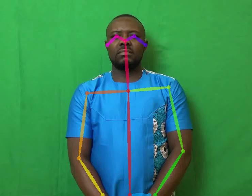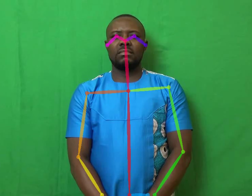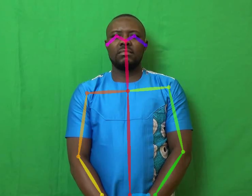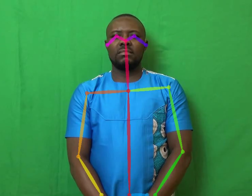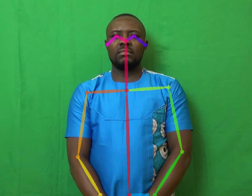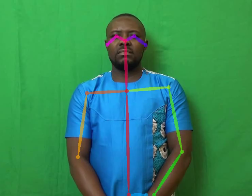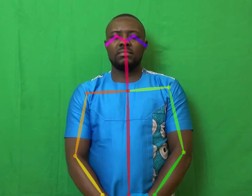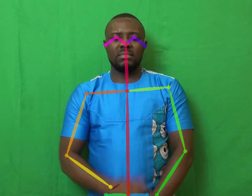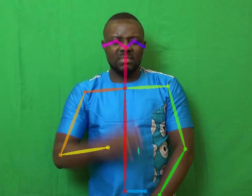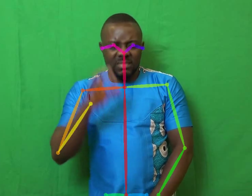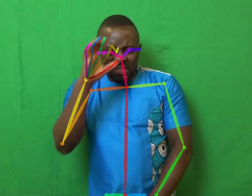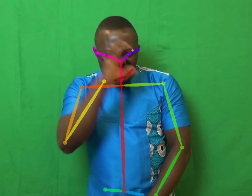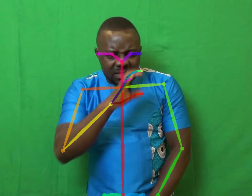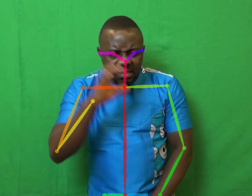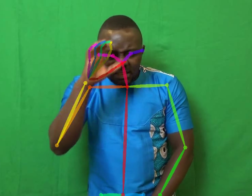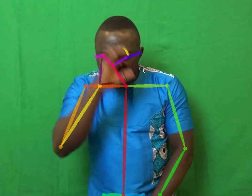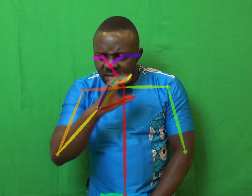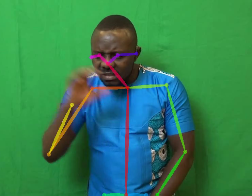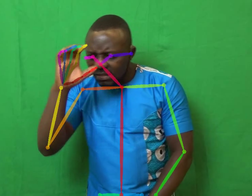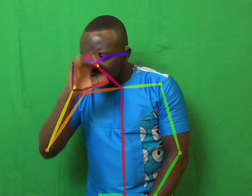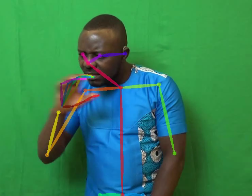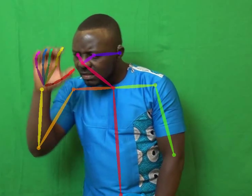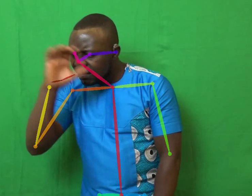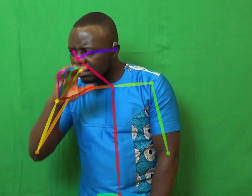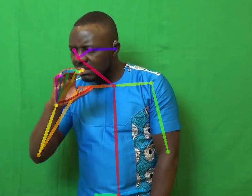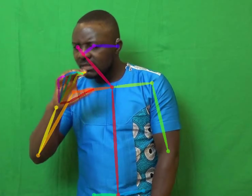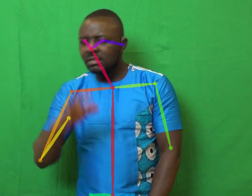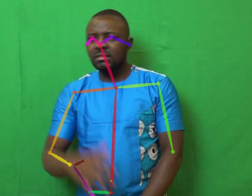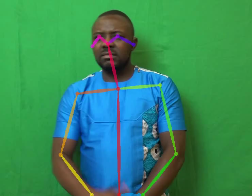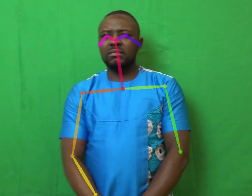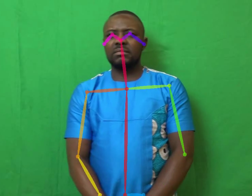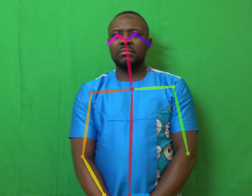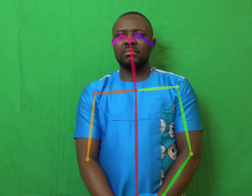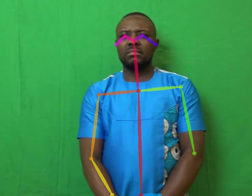search